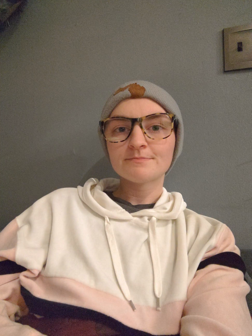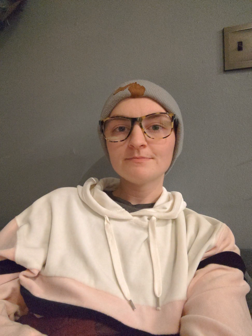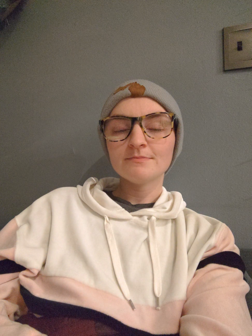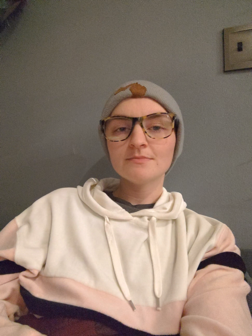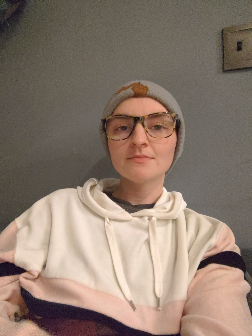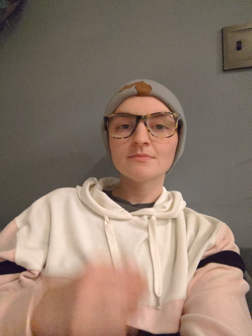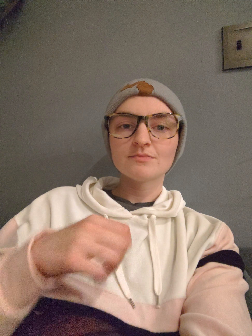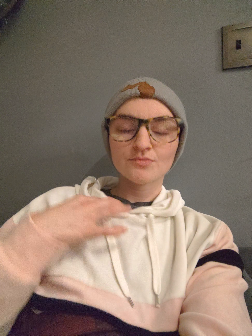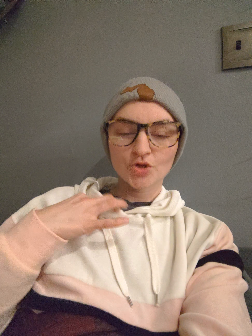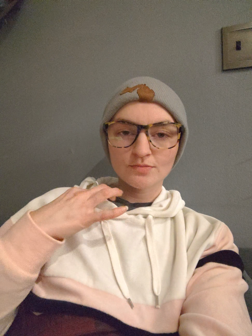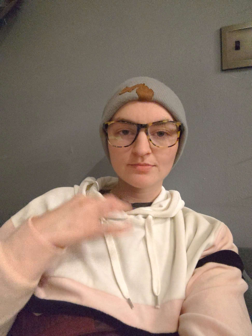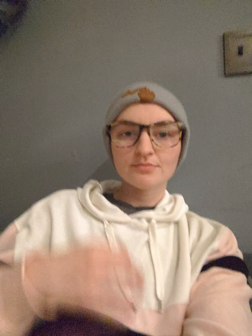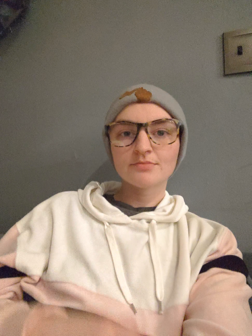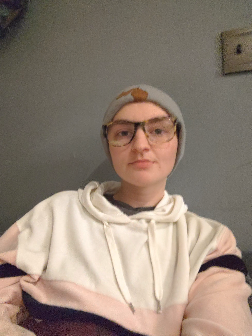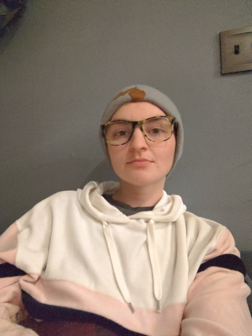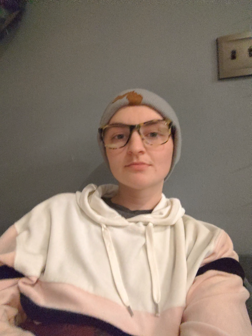shirt